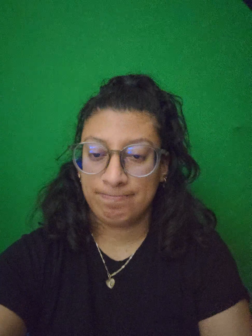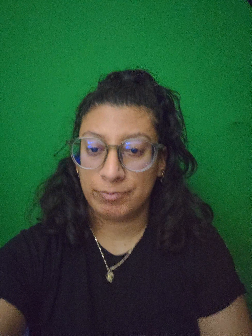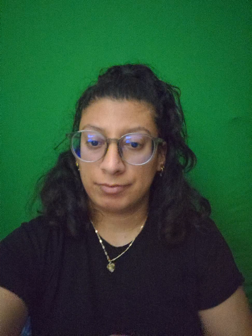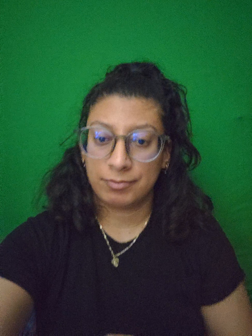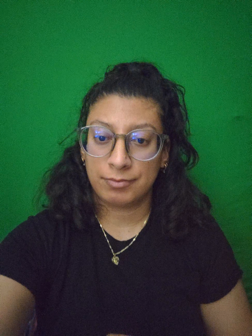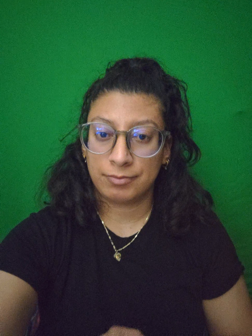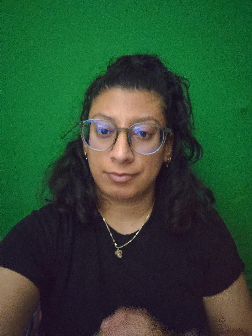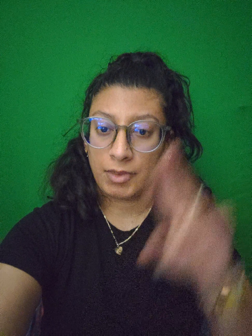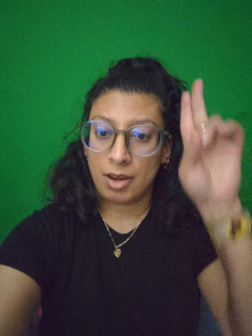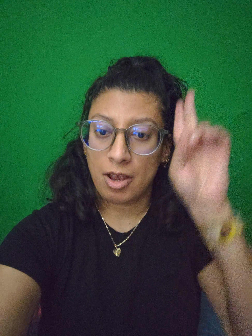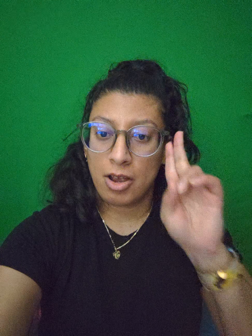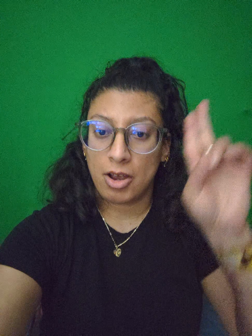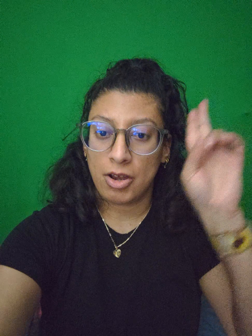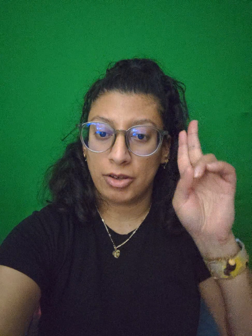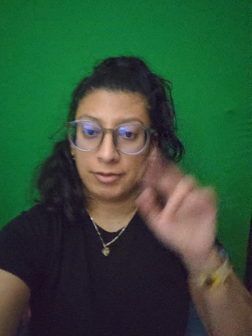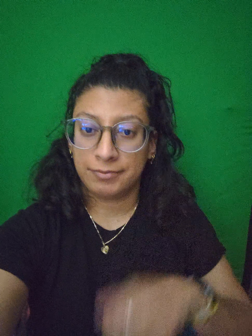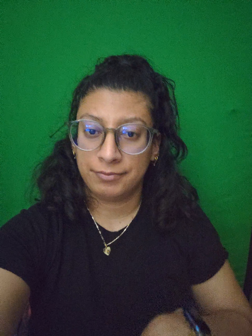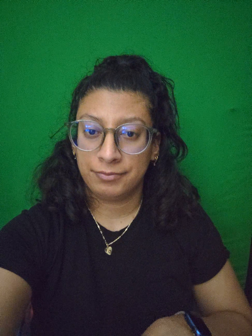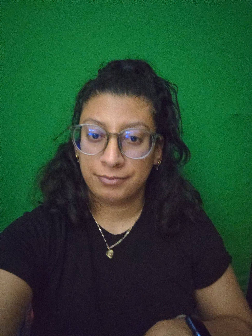uncle